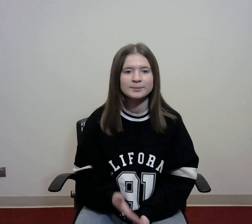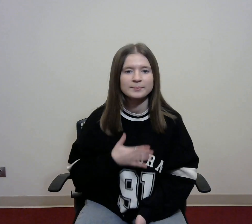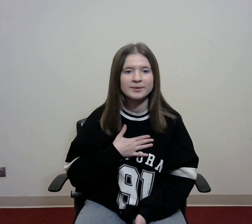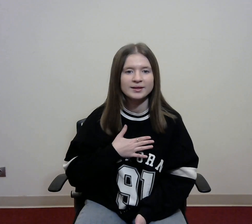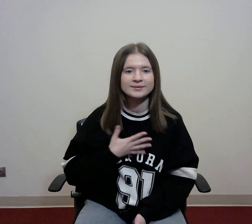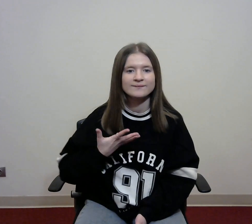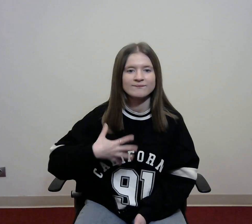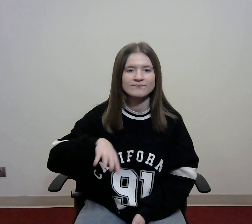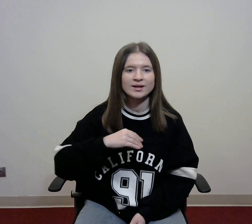biz